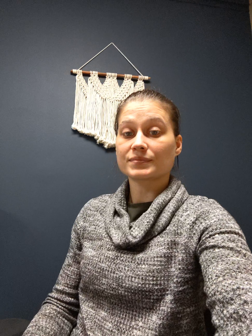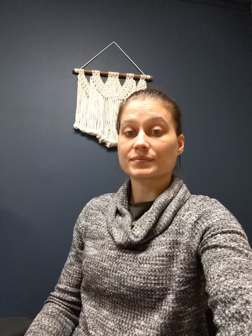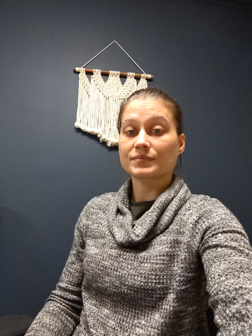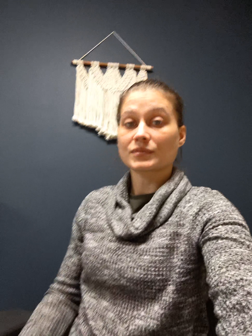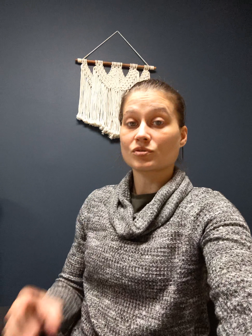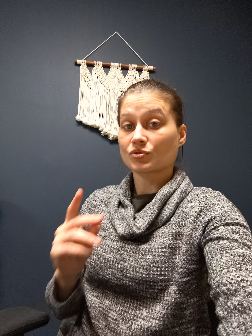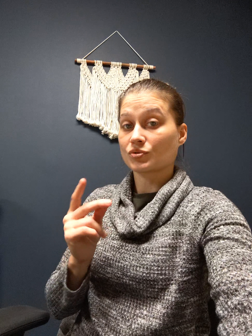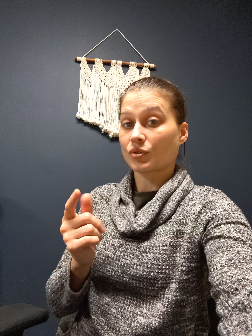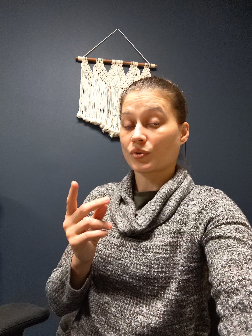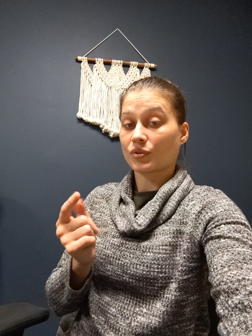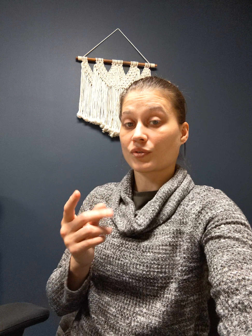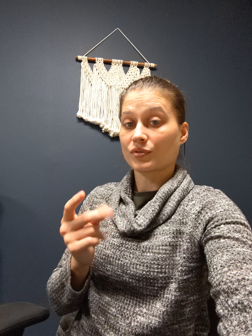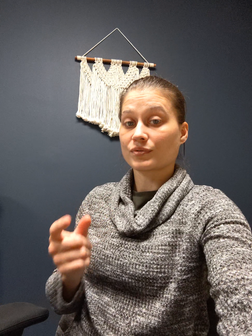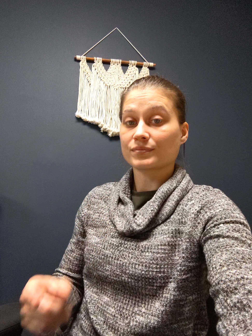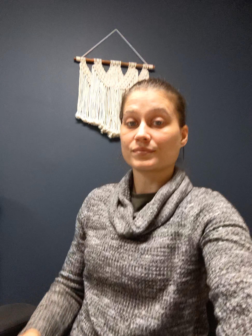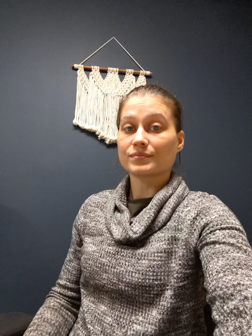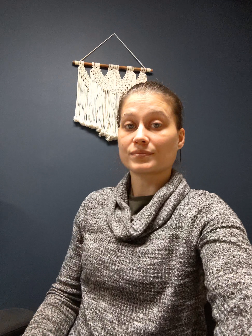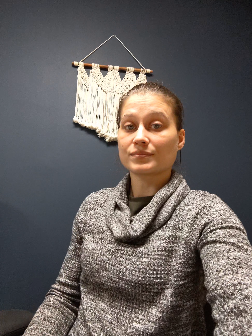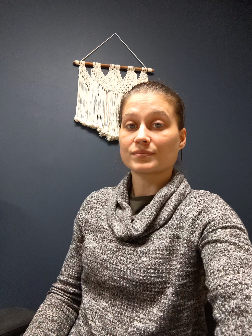dog